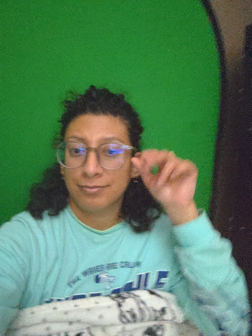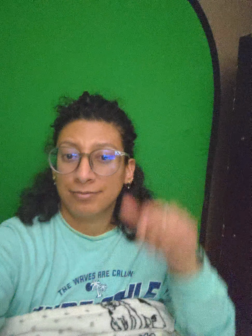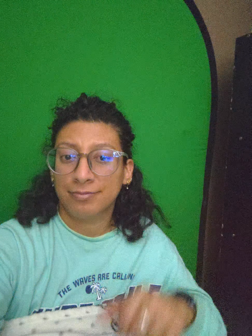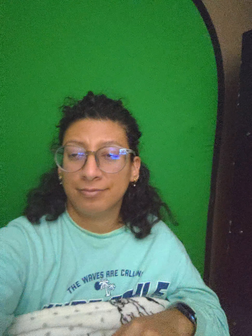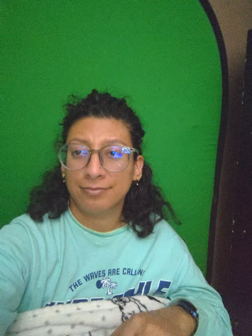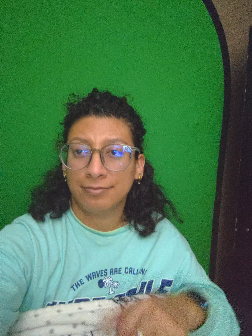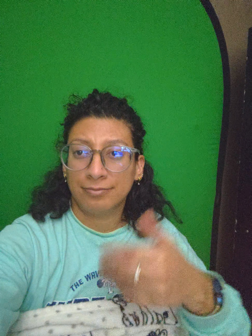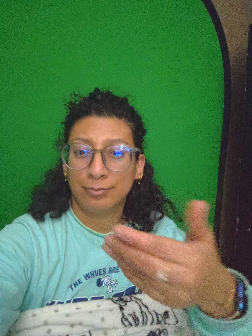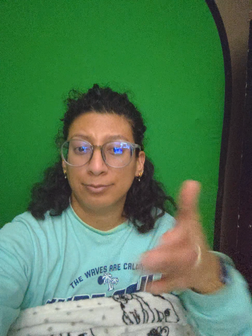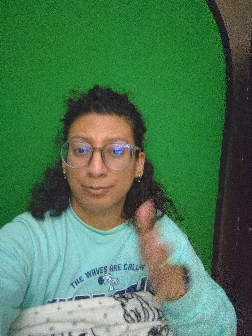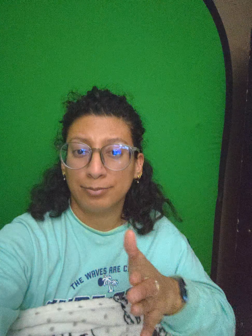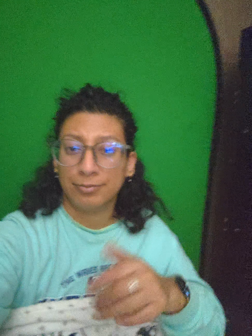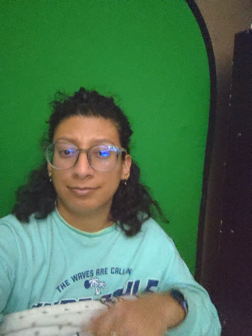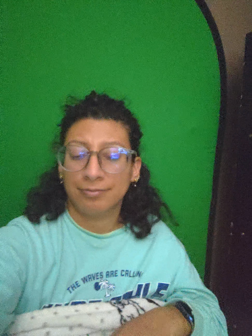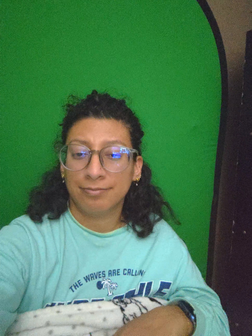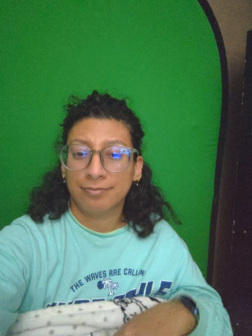room